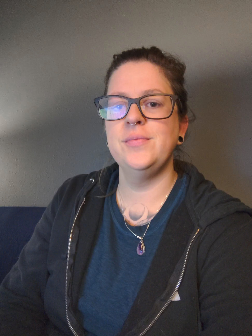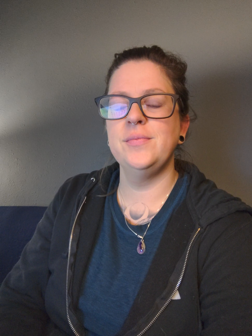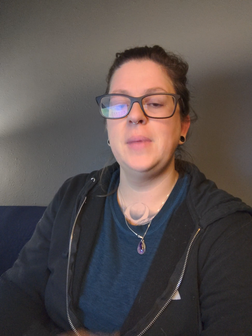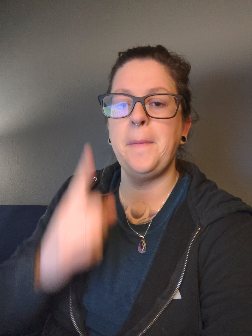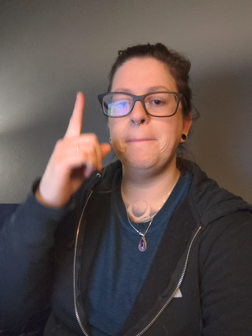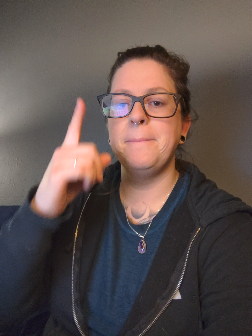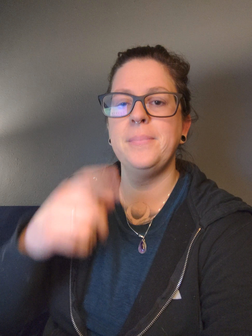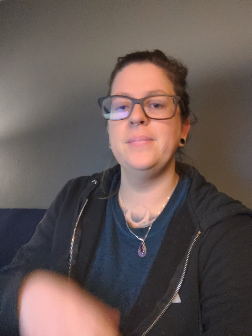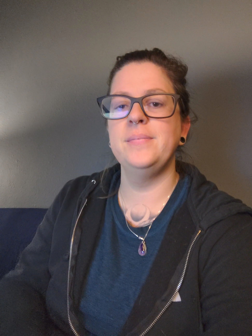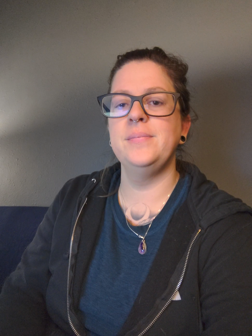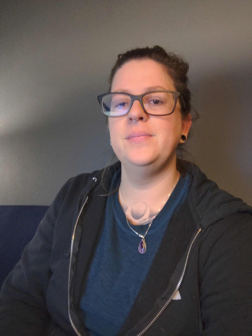up